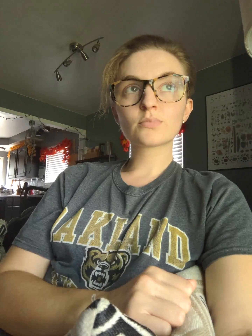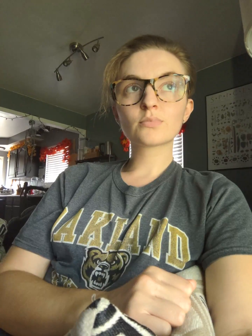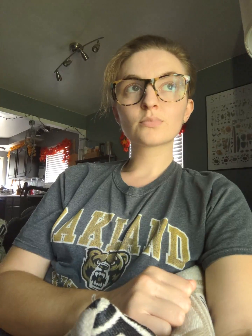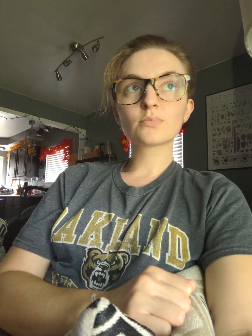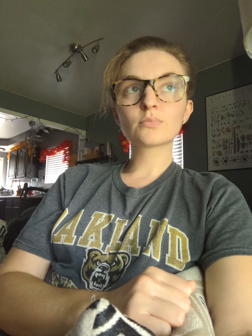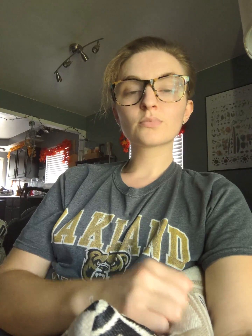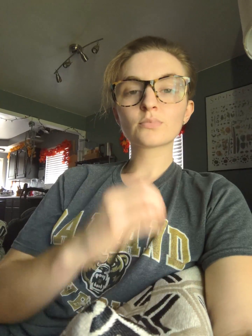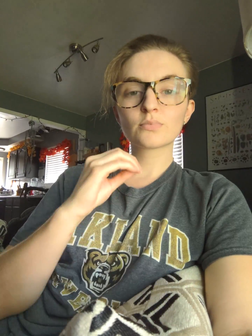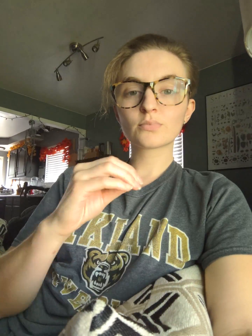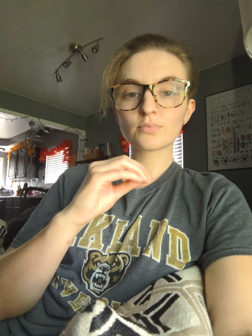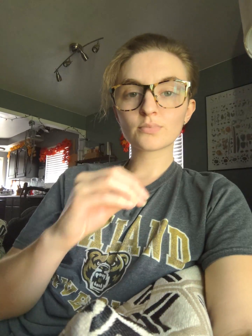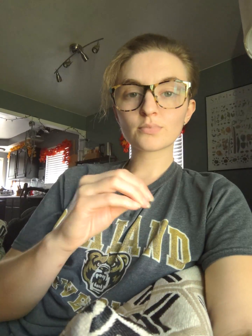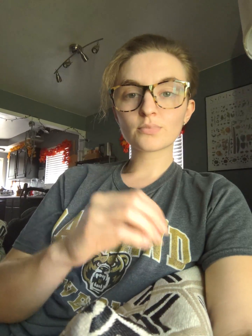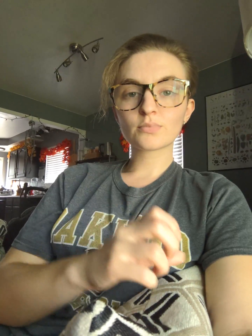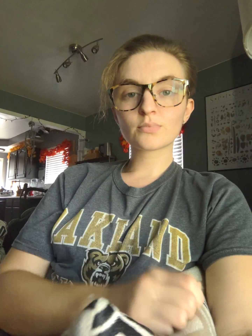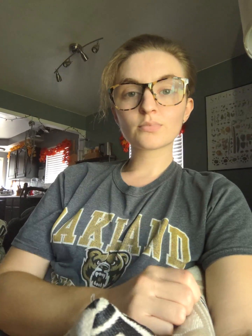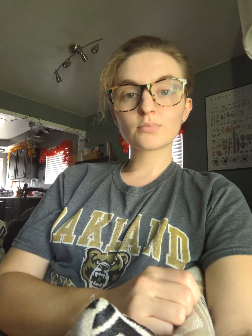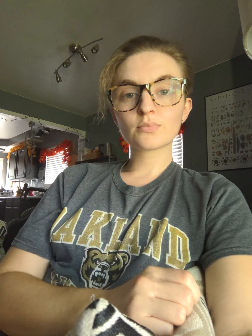fix